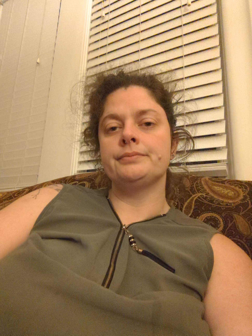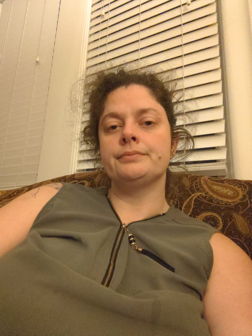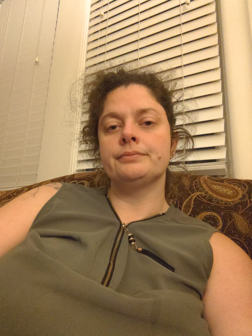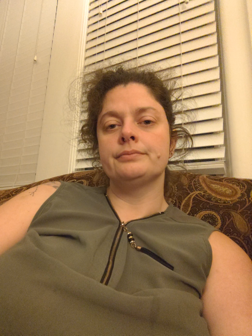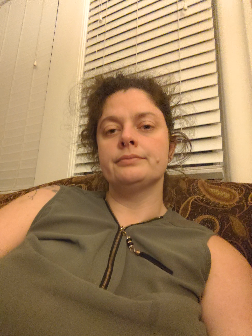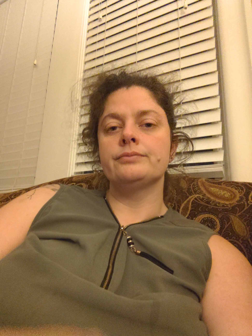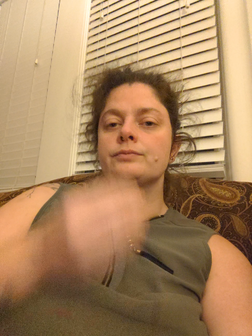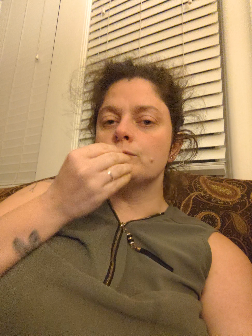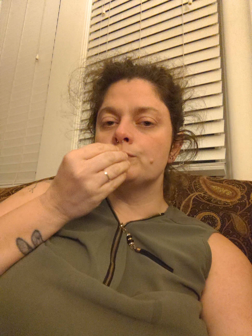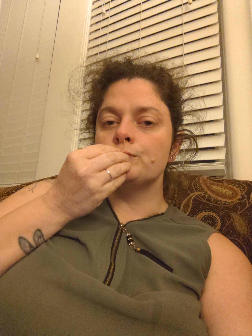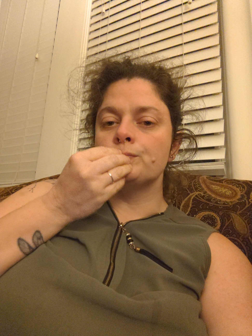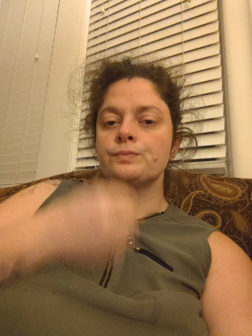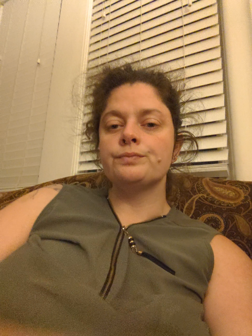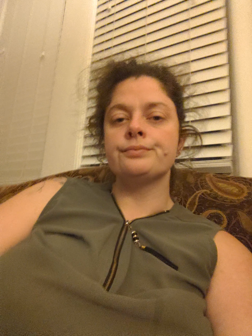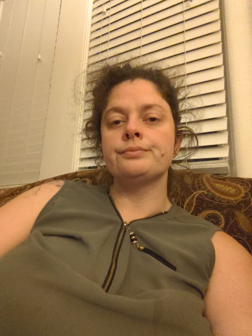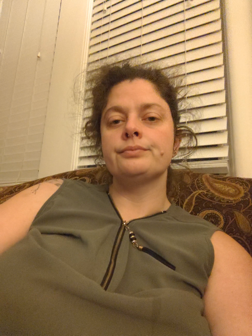food